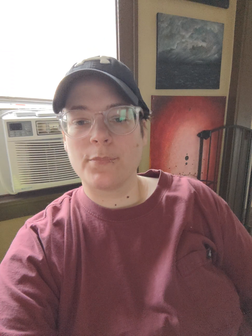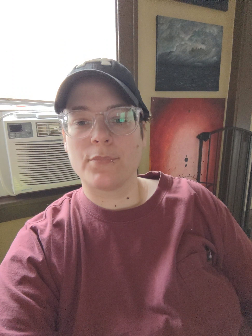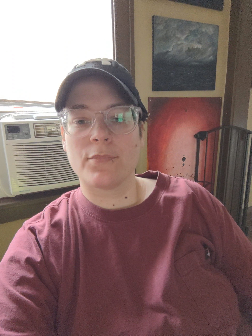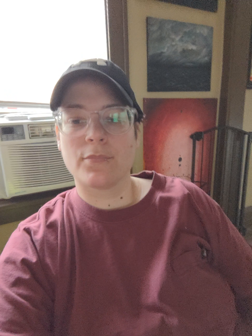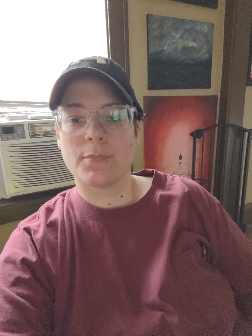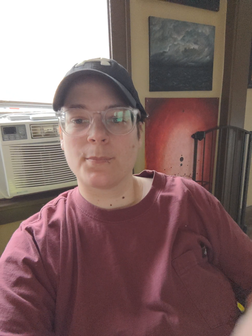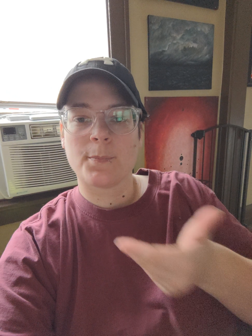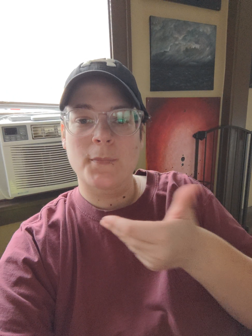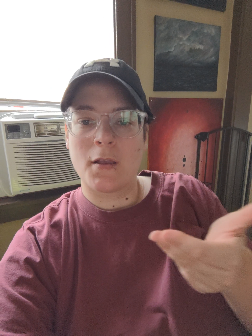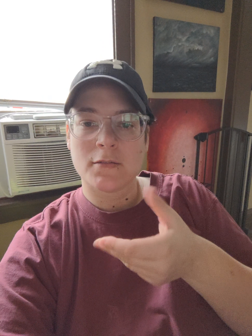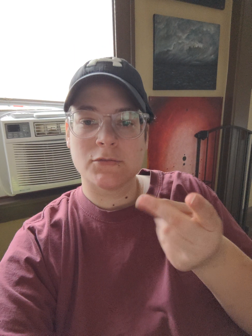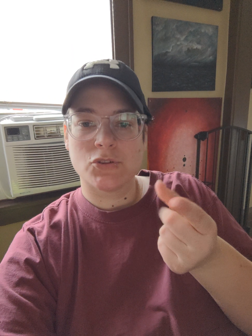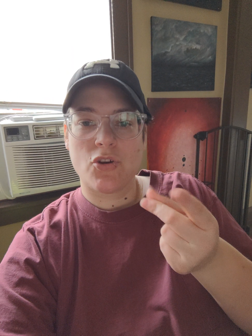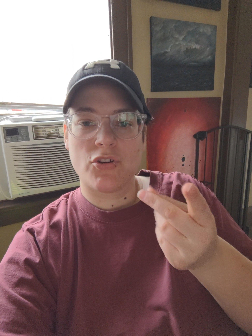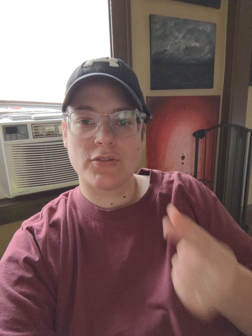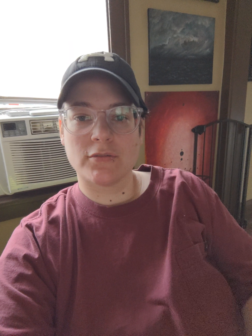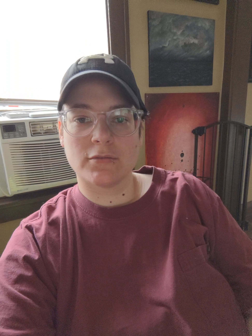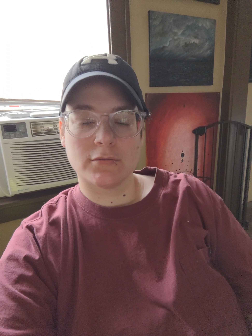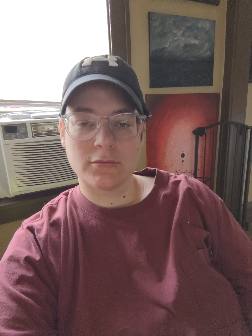puppy